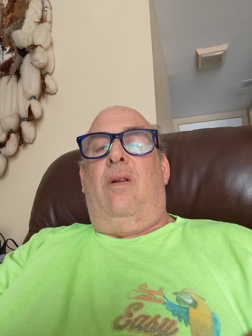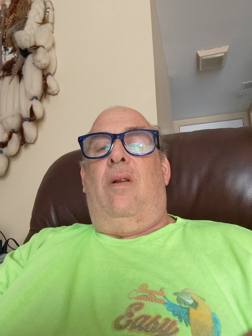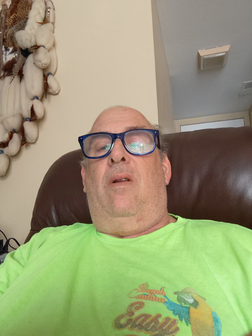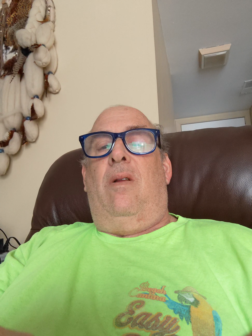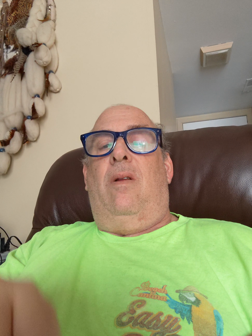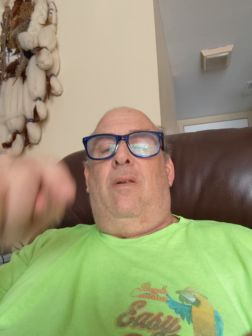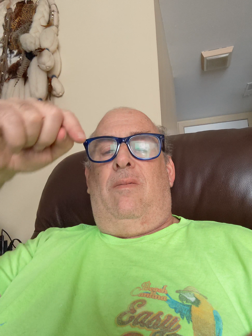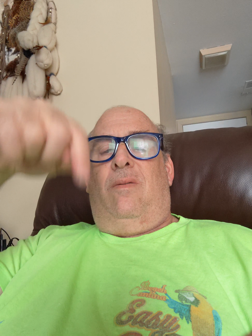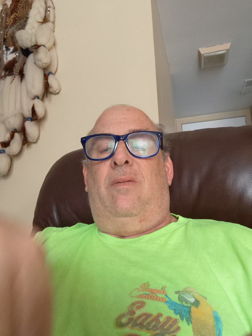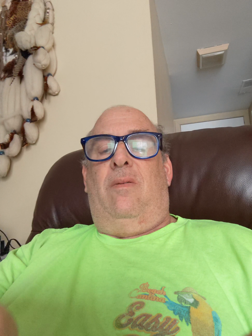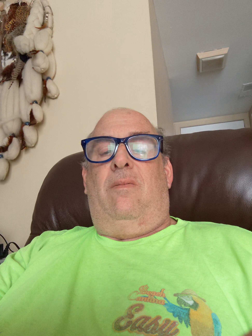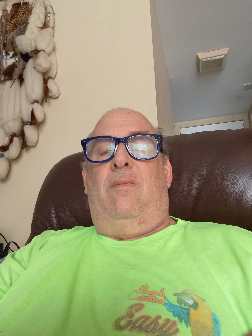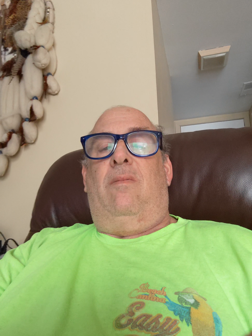down